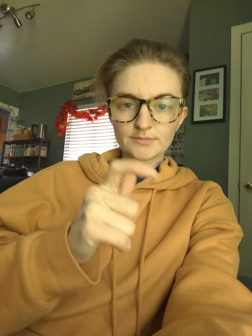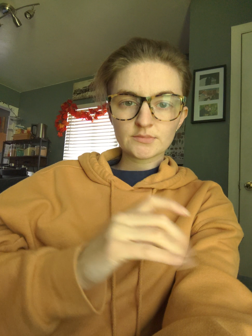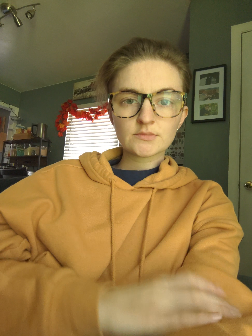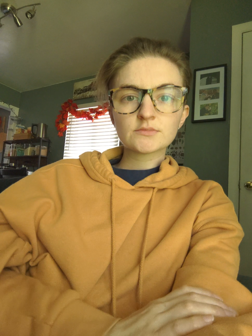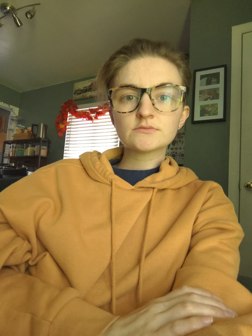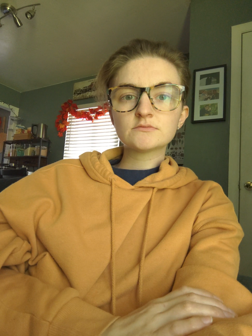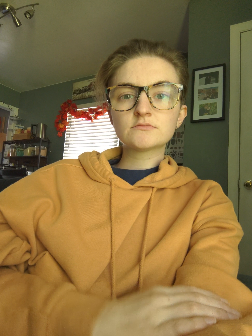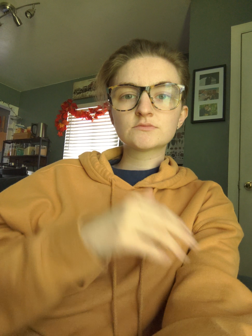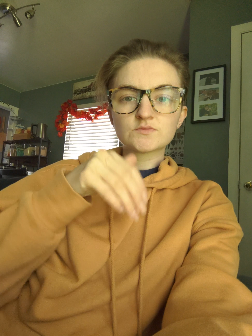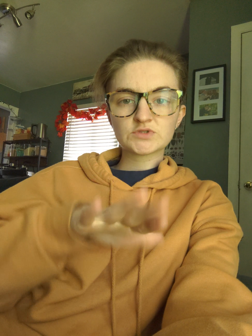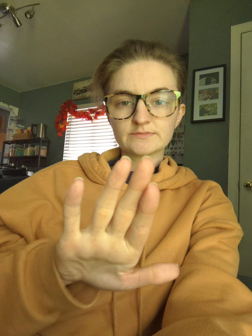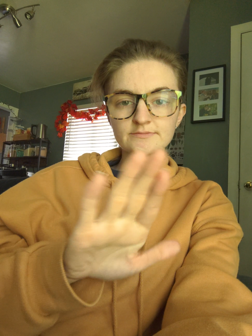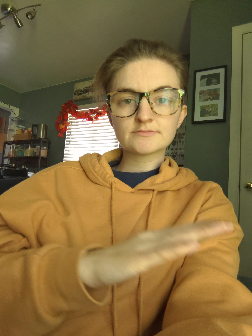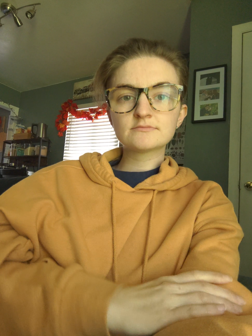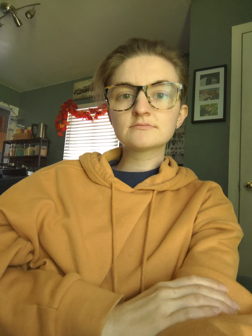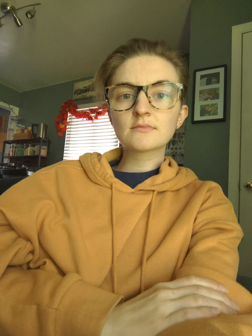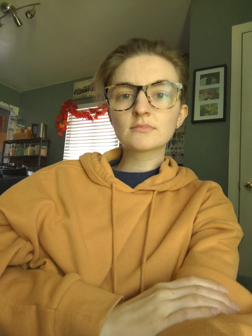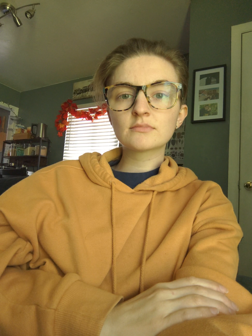enter